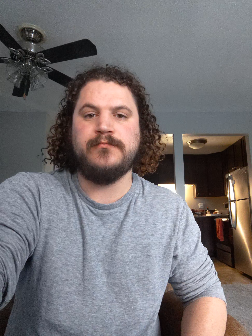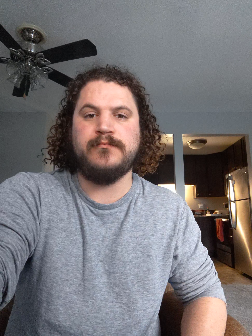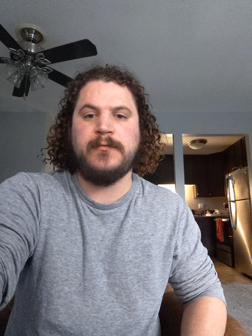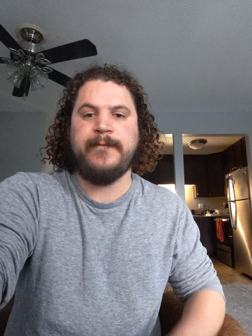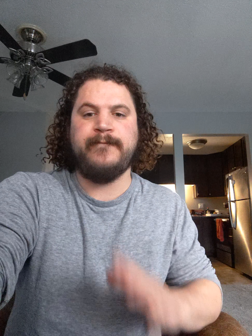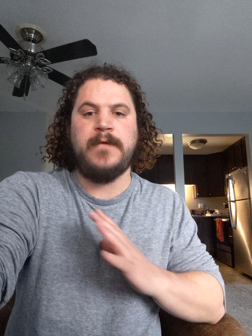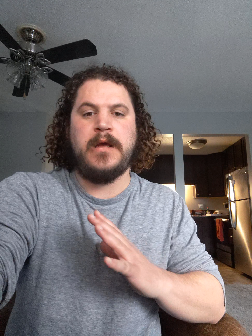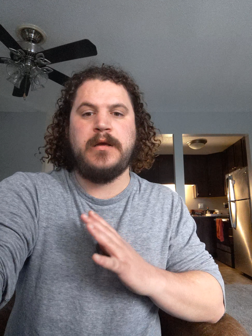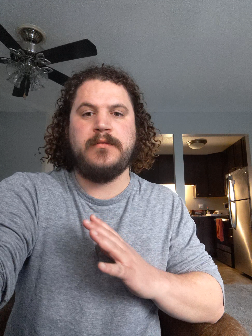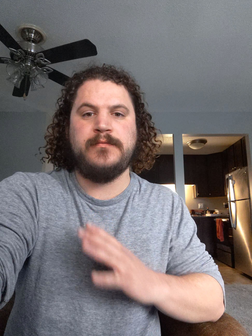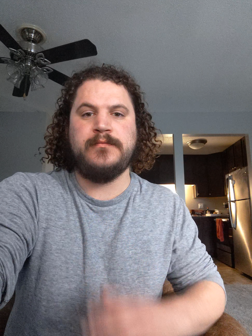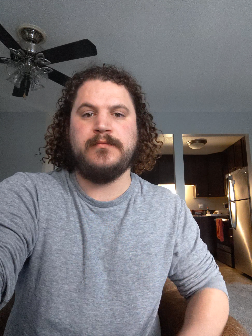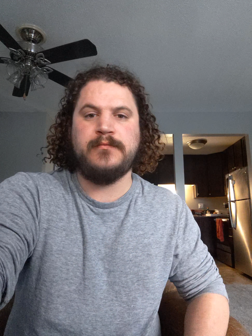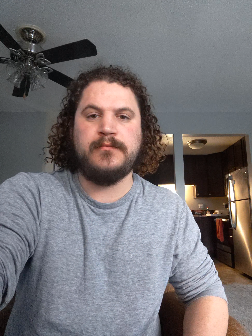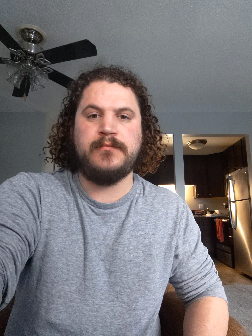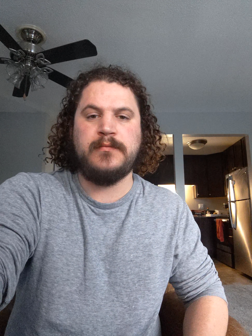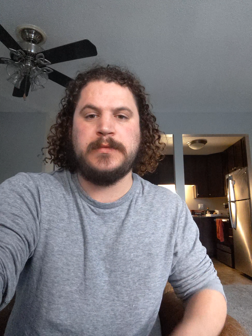fine